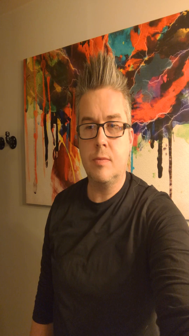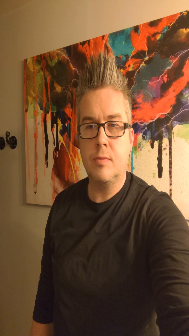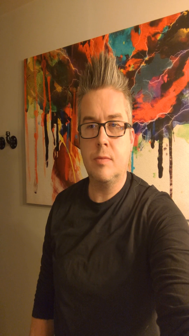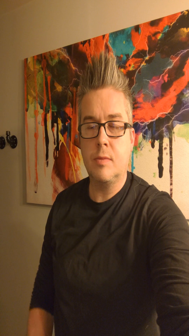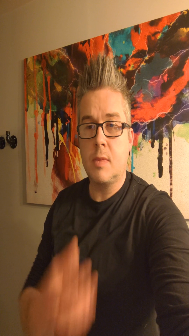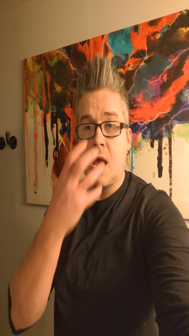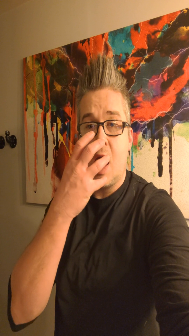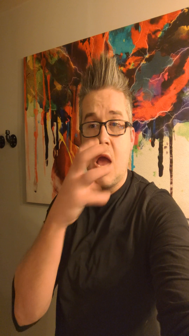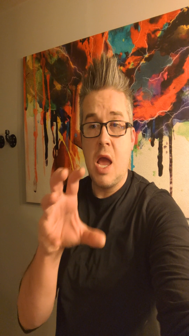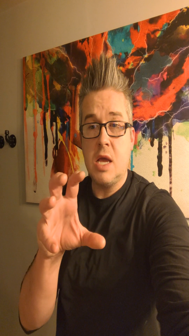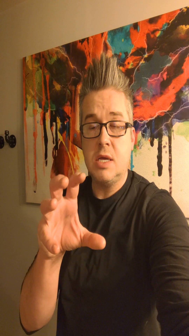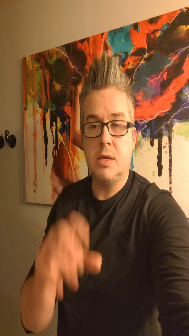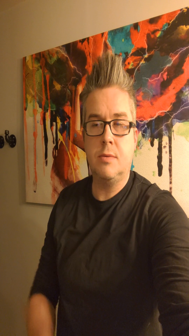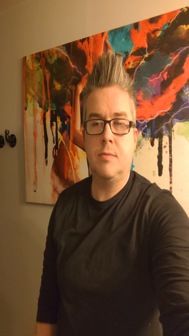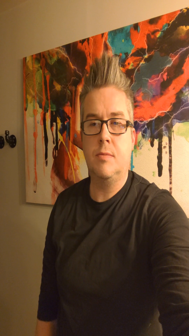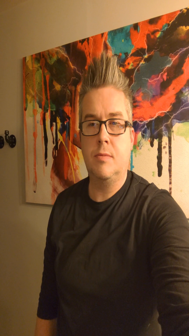hot